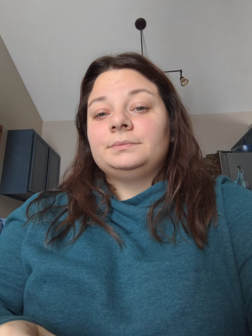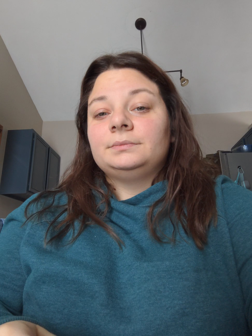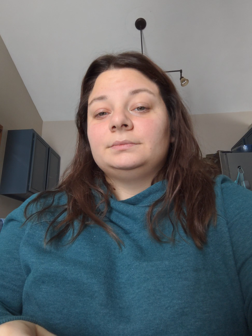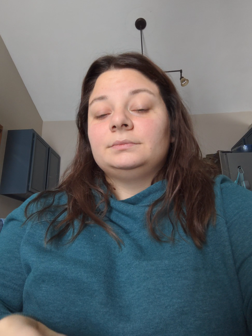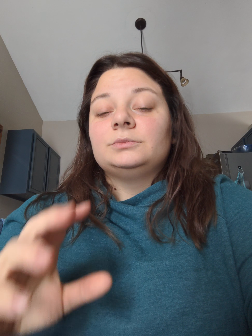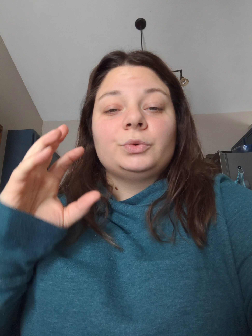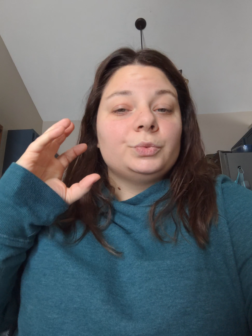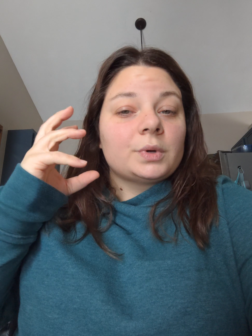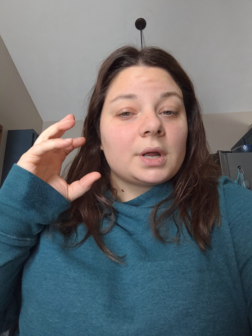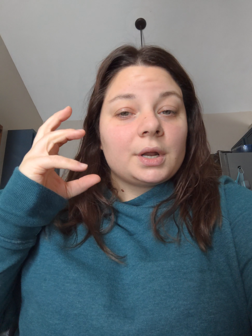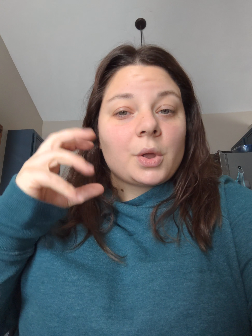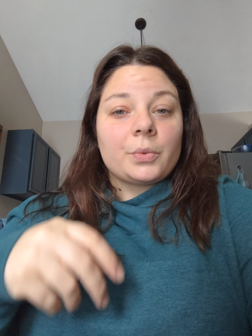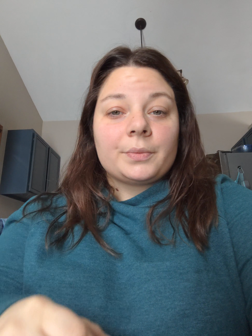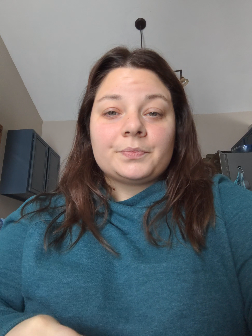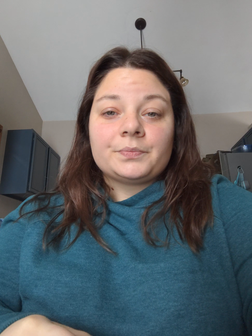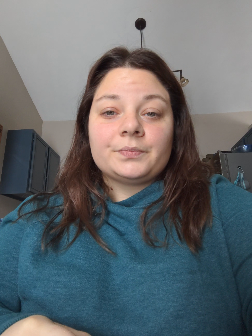radio